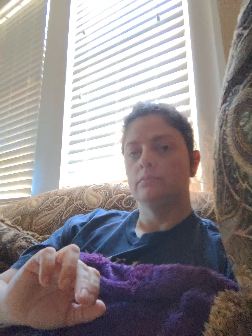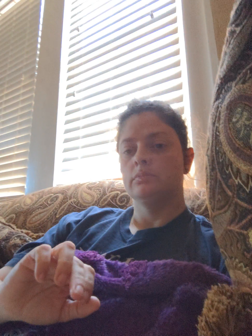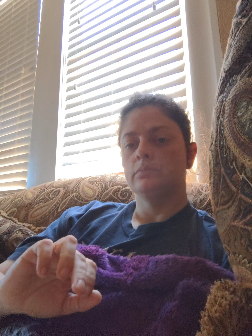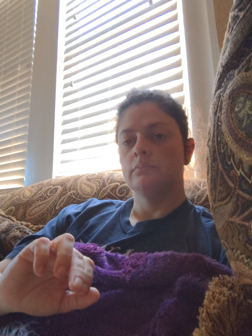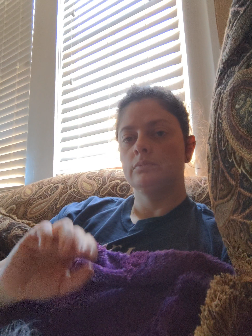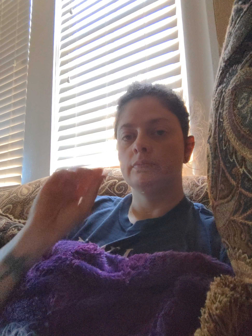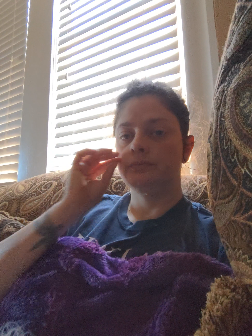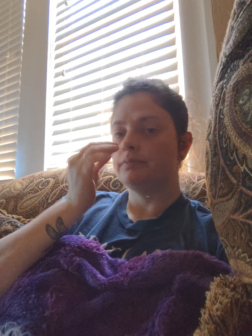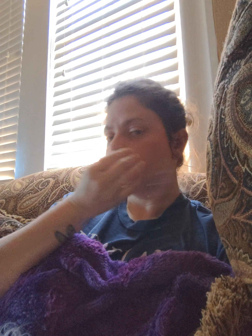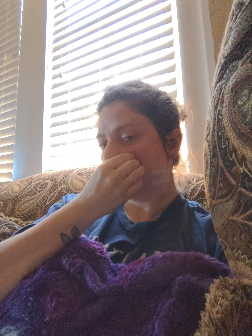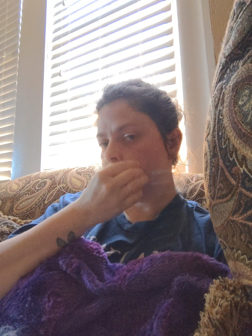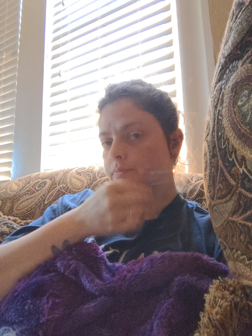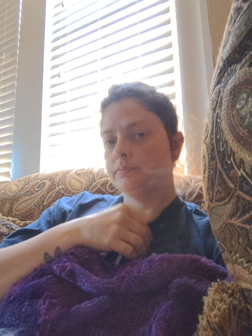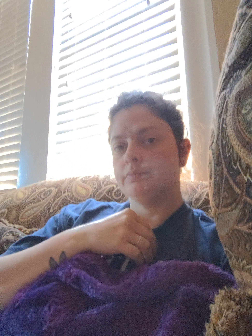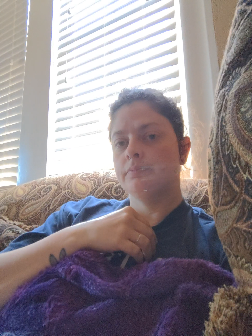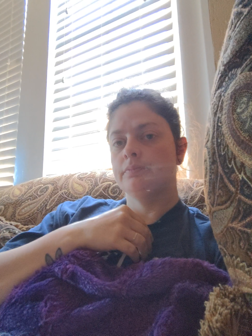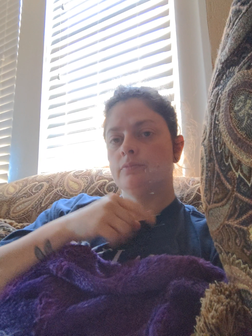flower